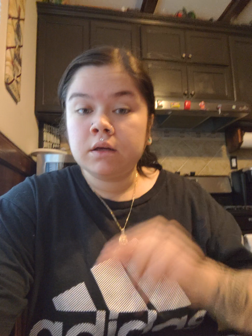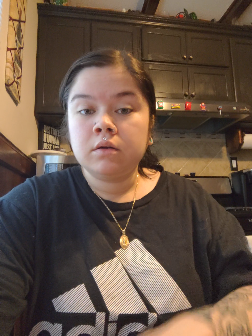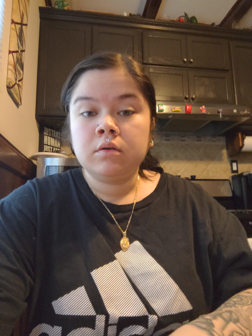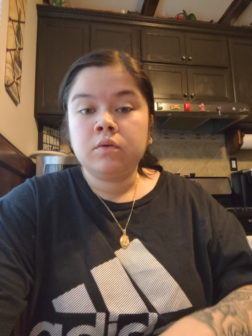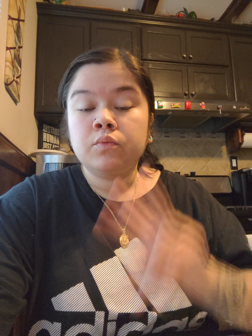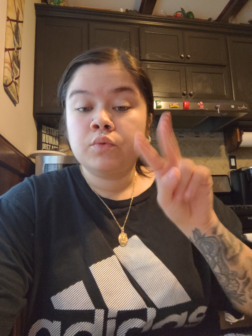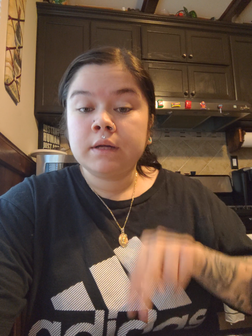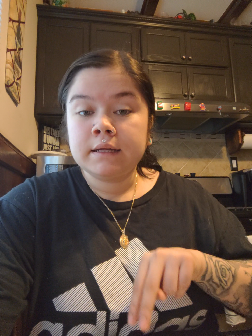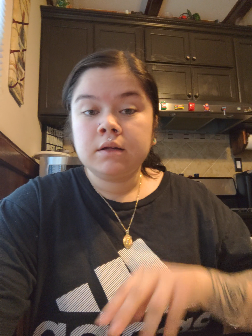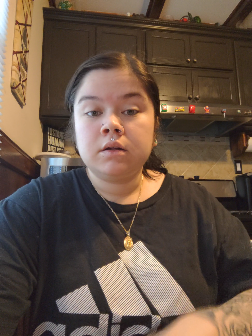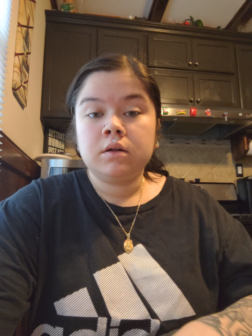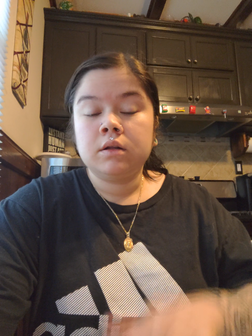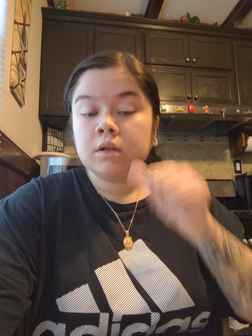read